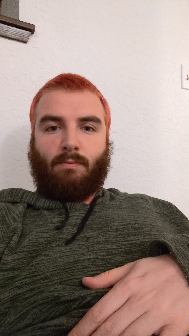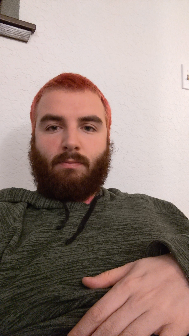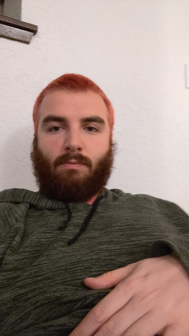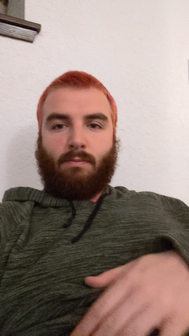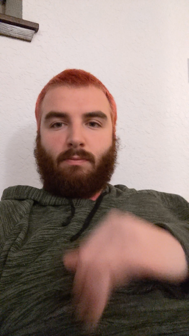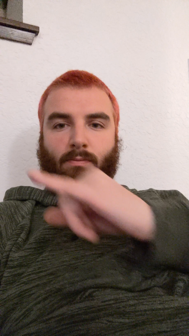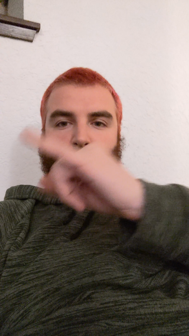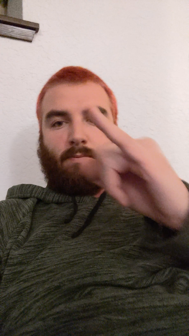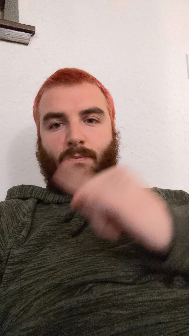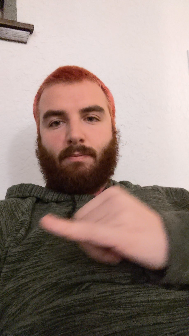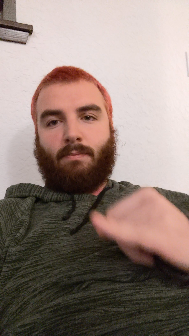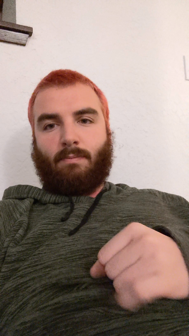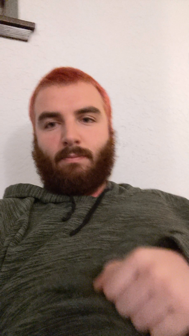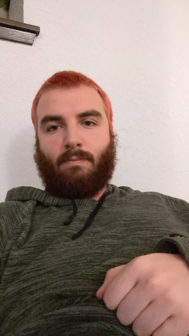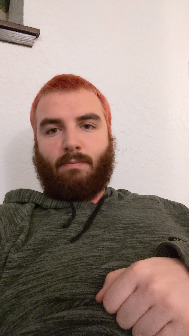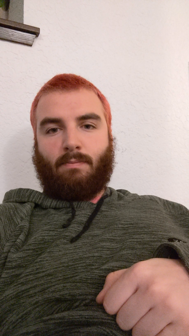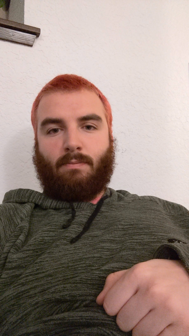draw